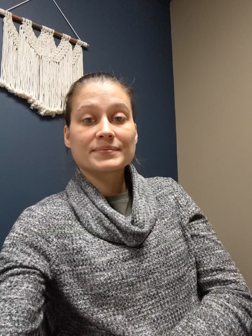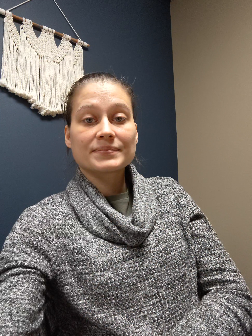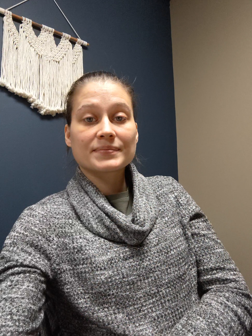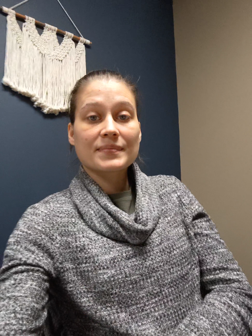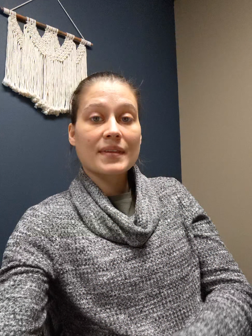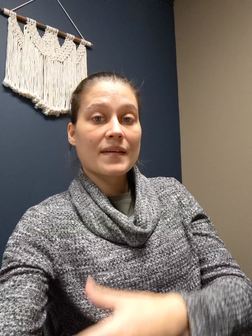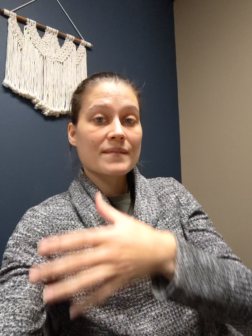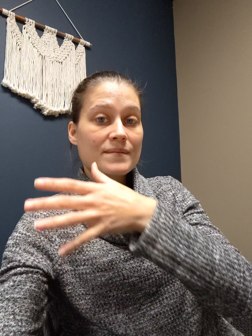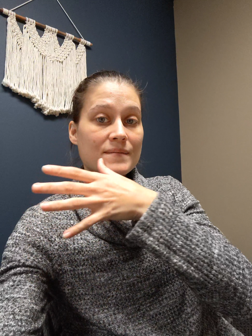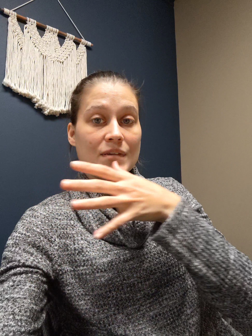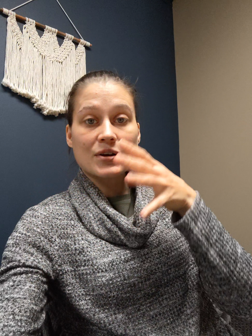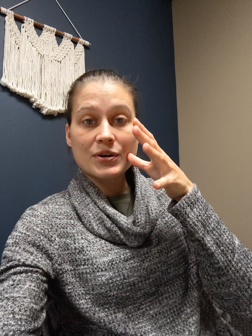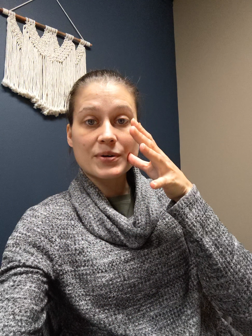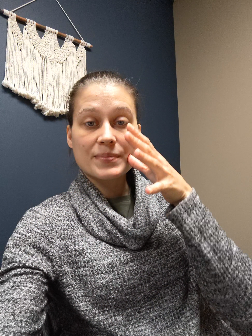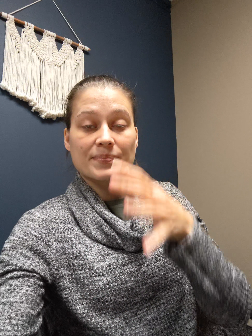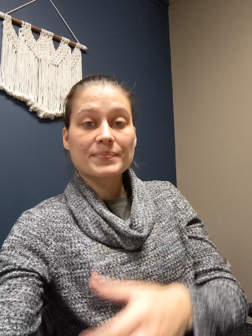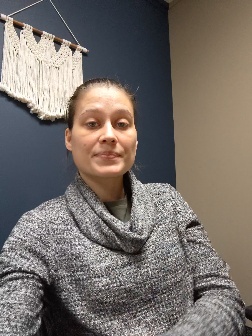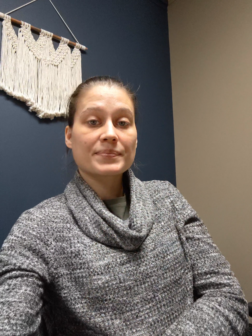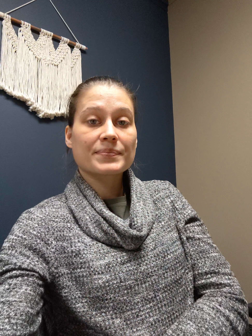farm